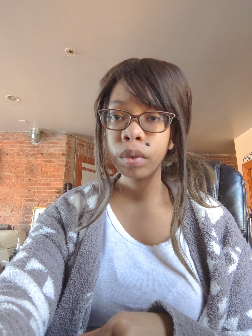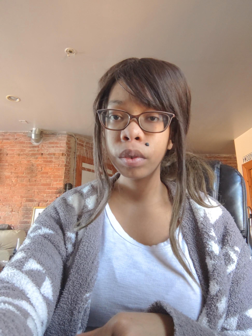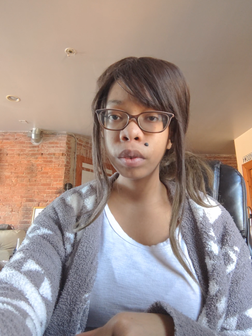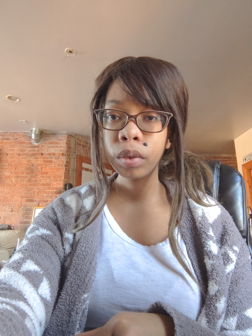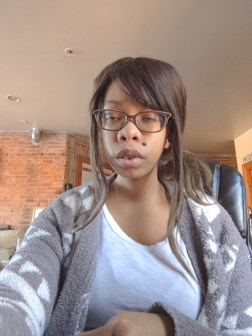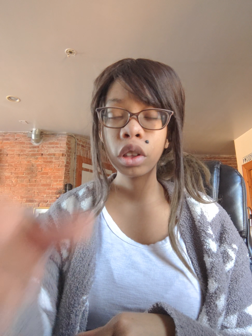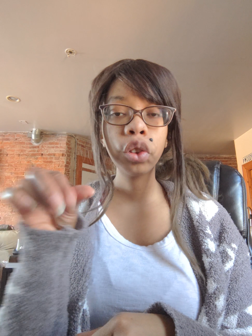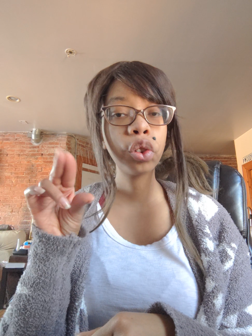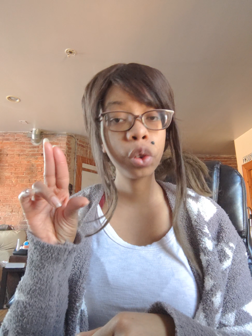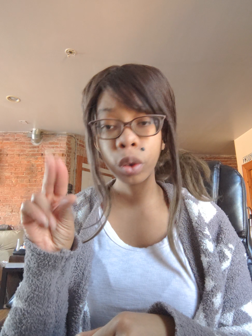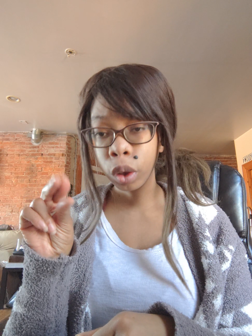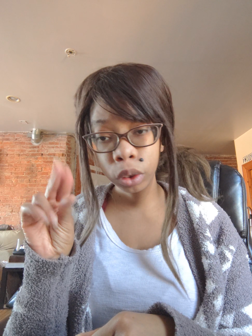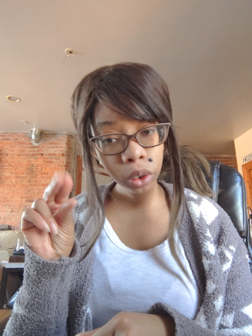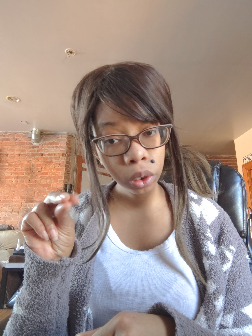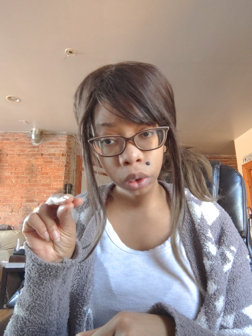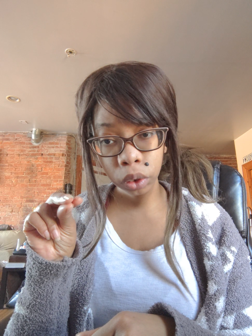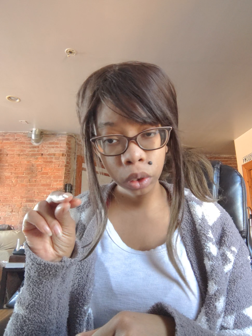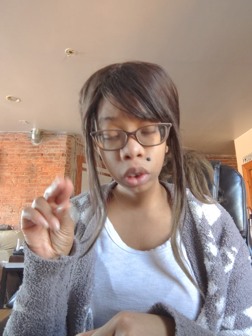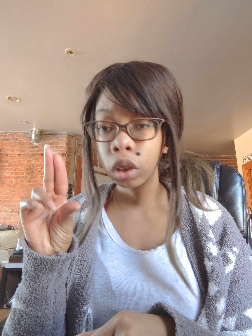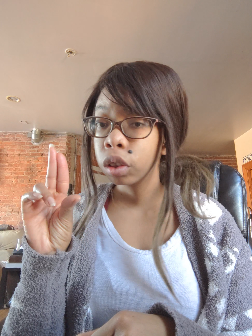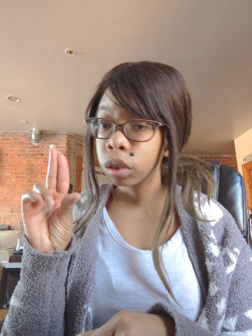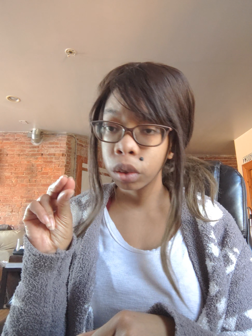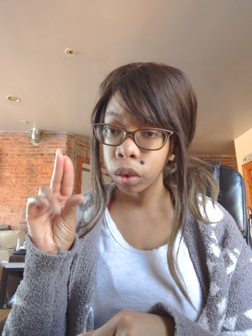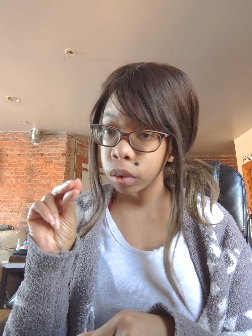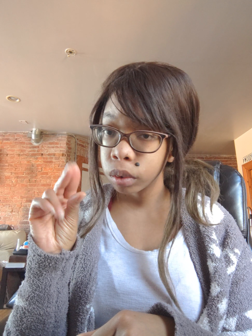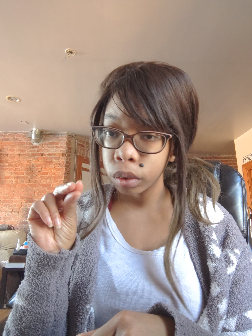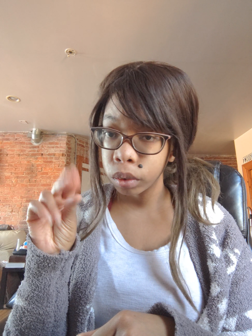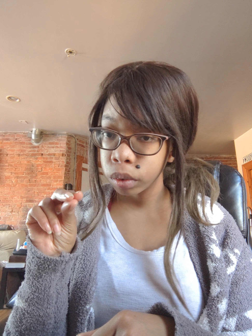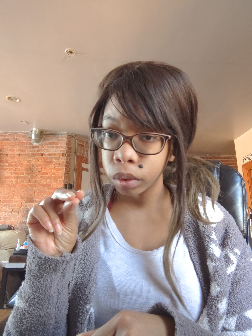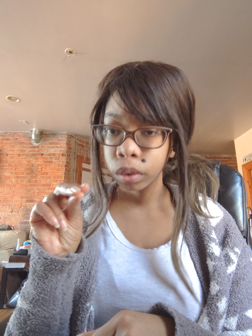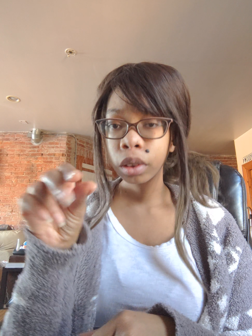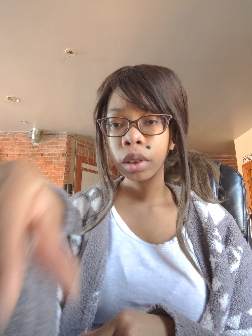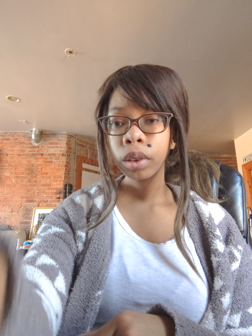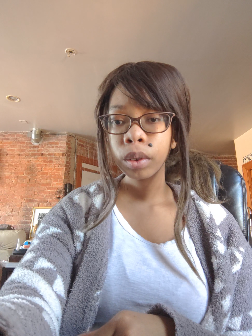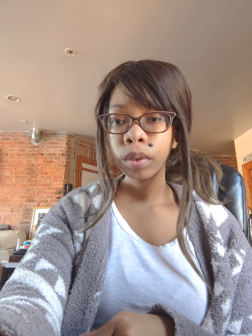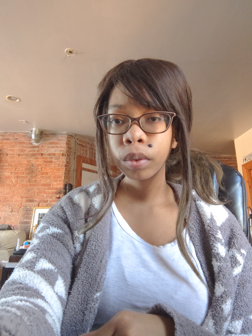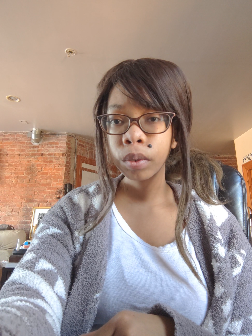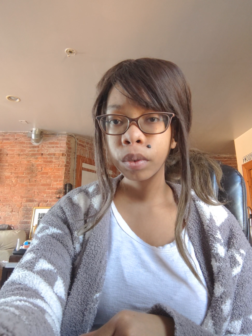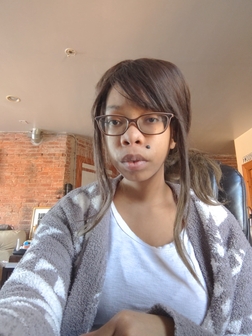no